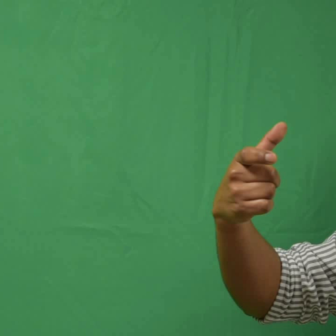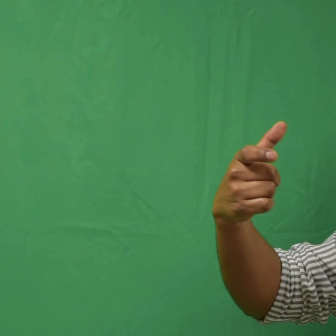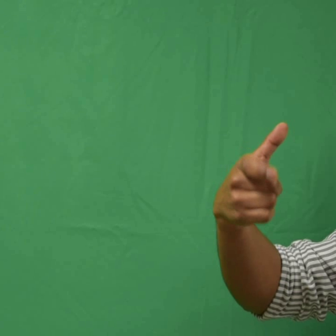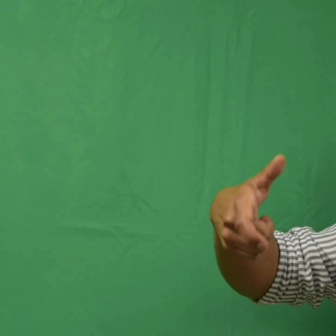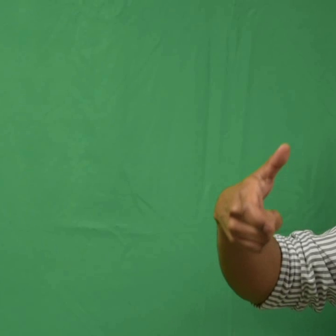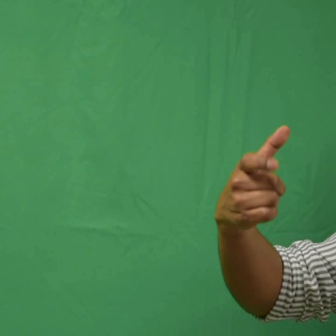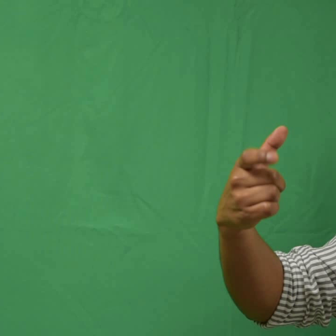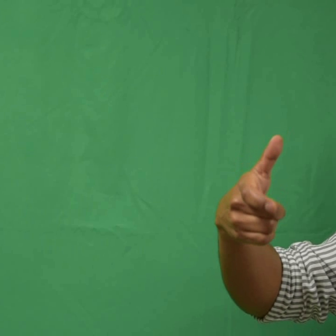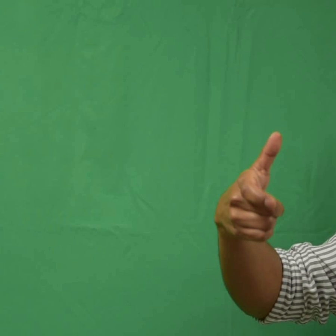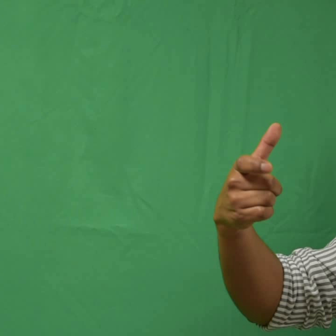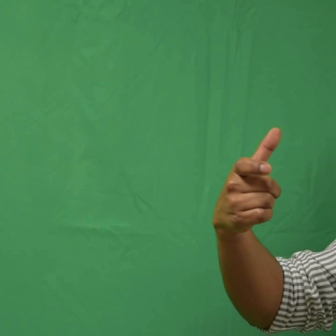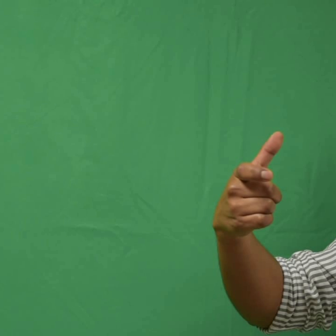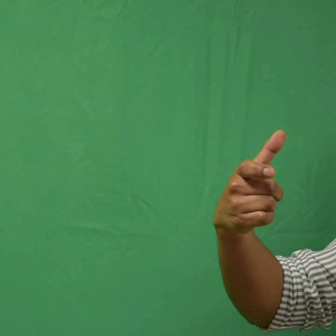Q